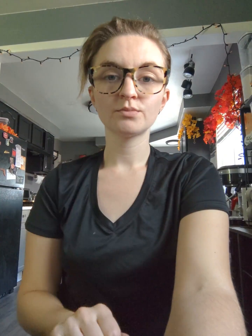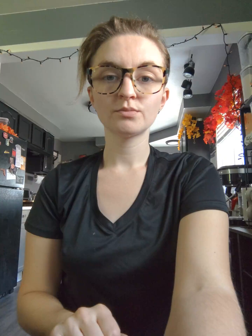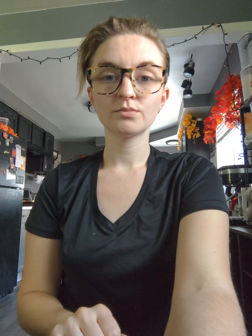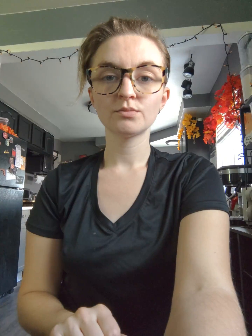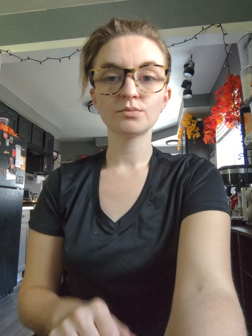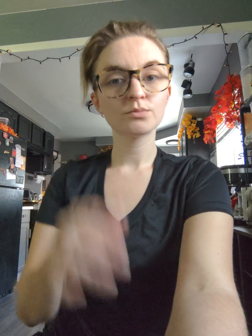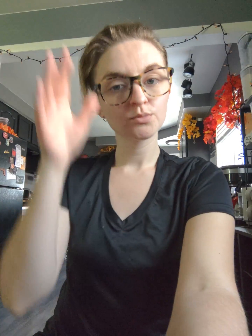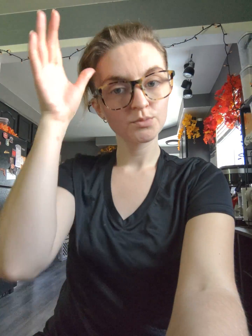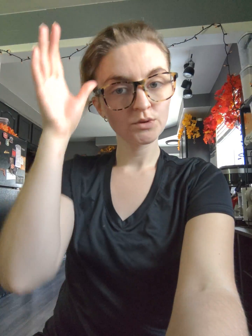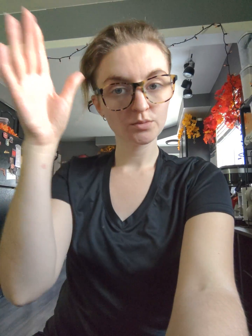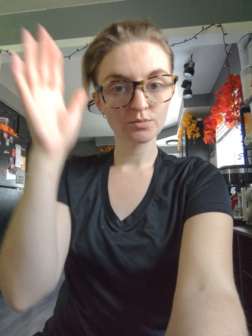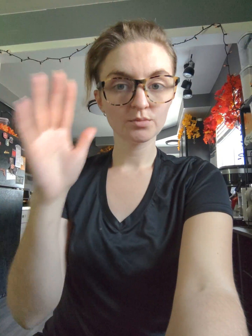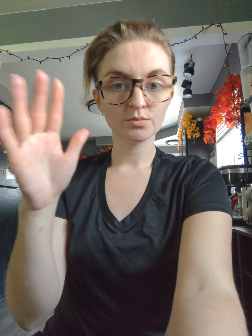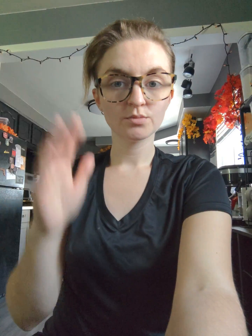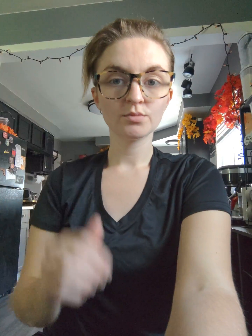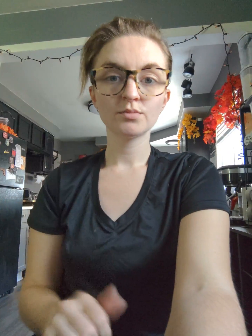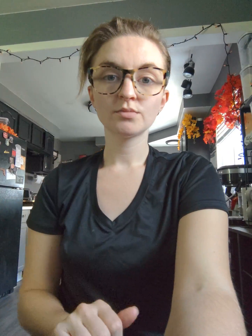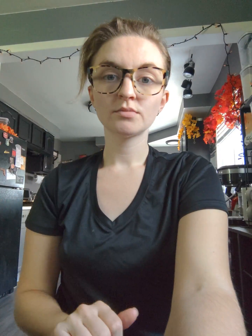deer